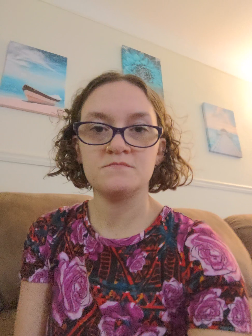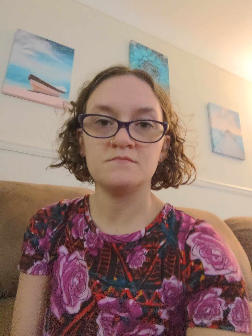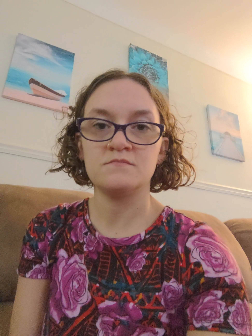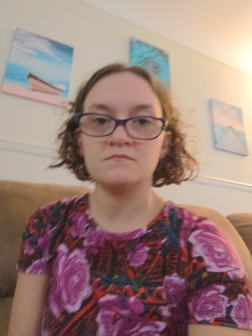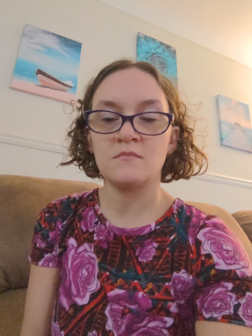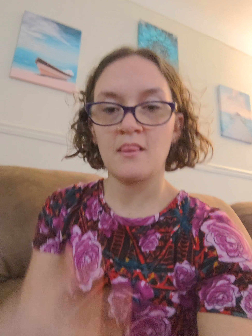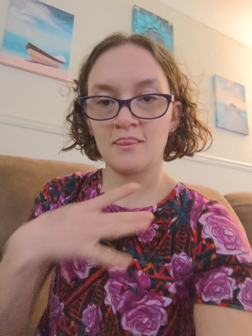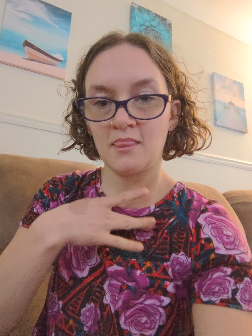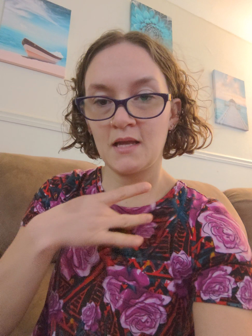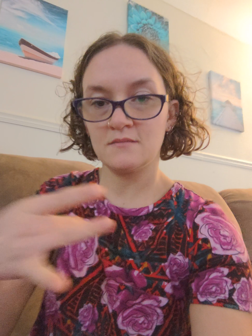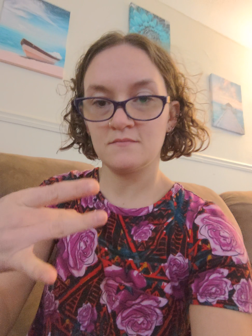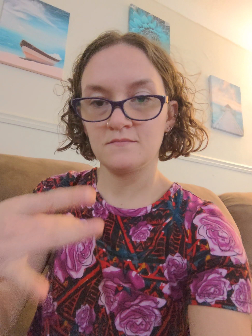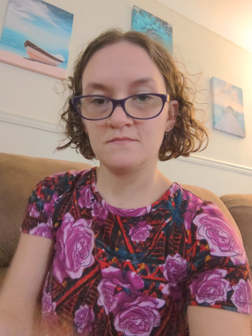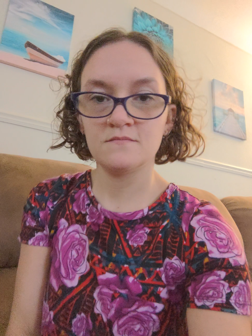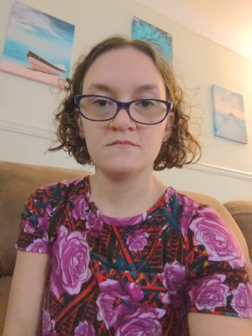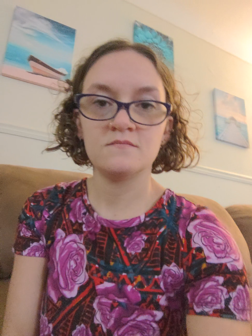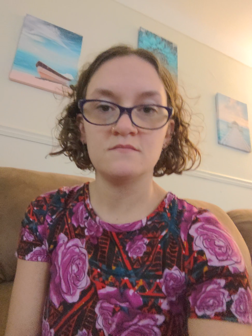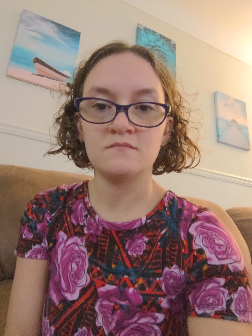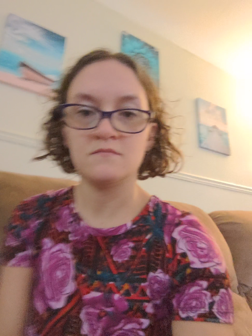like